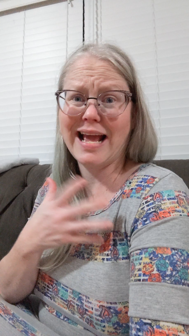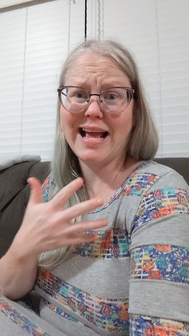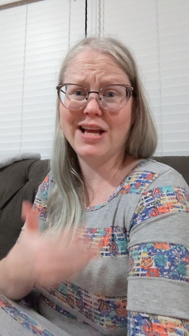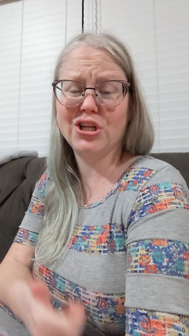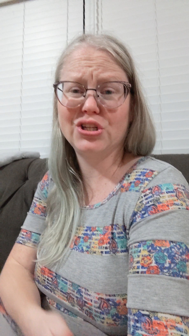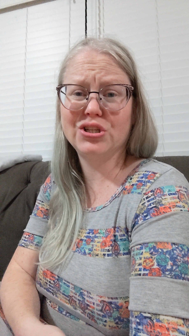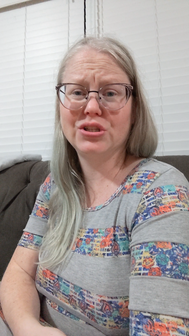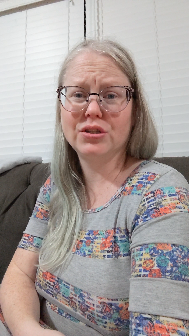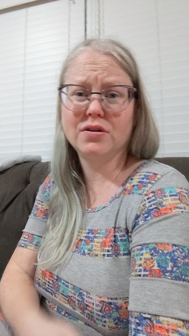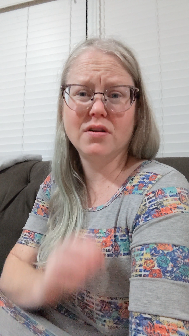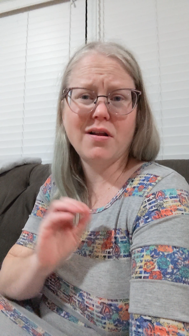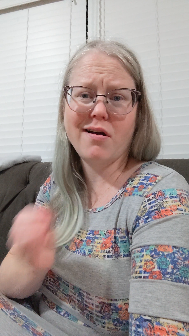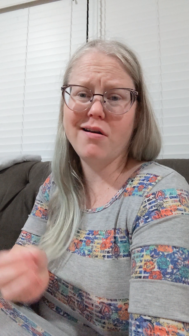none